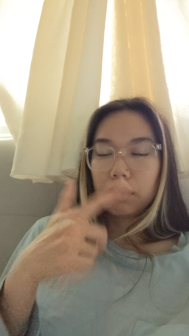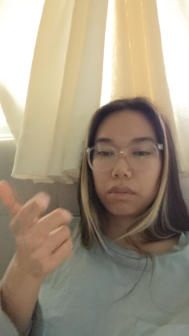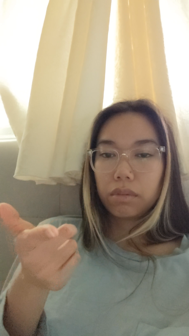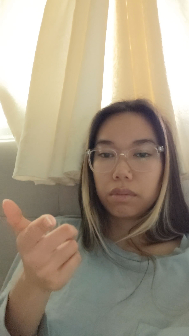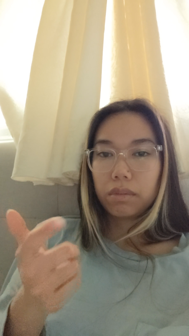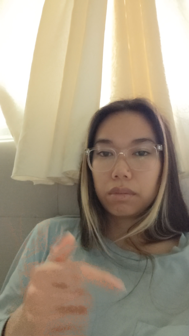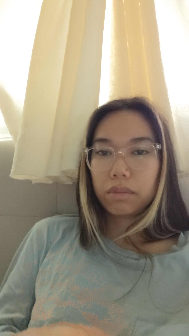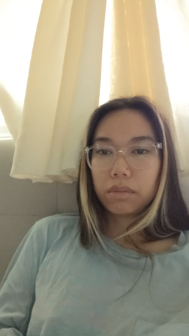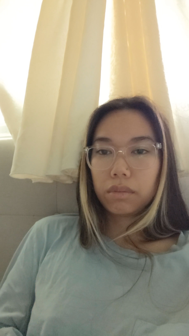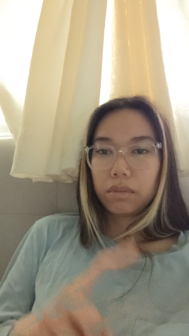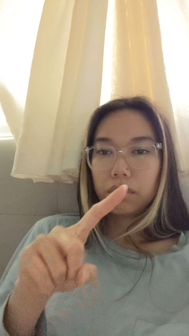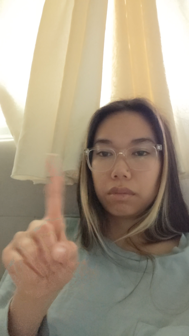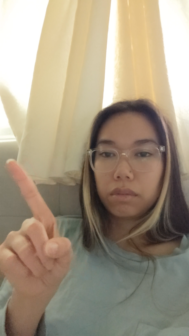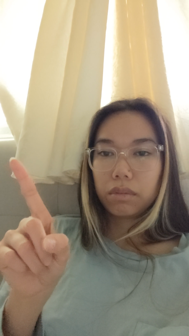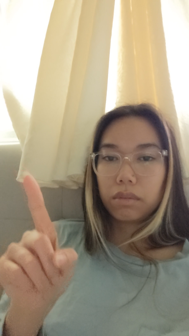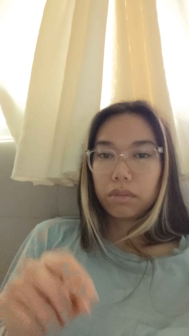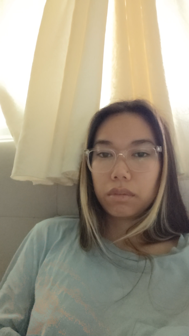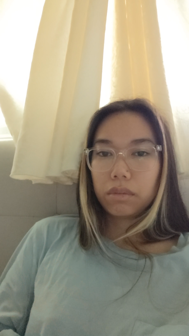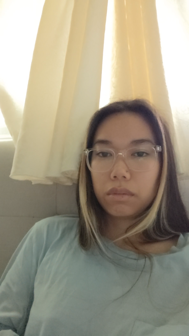but